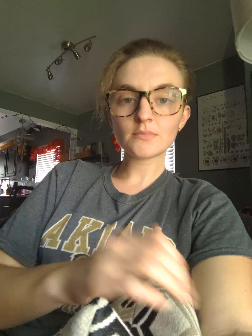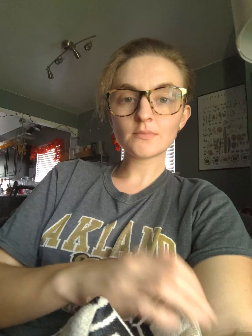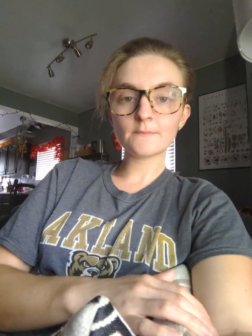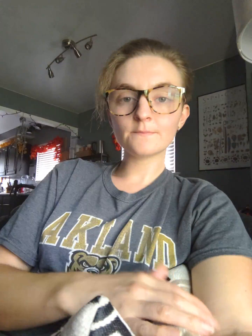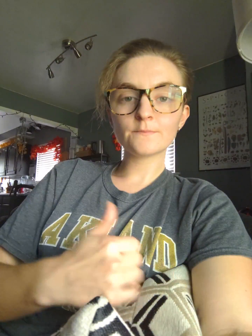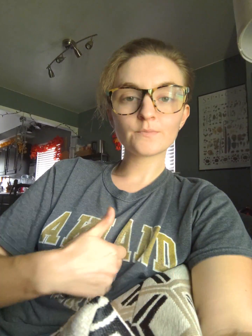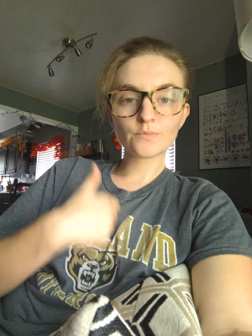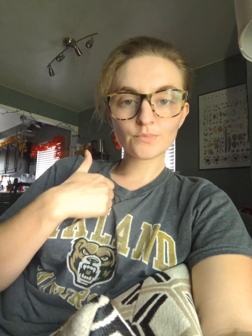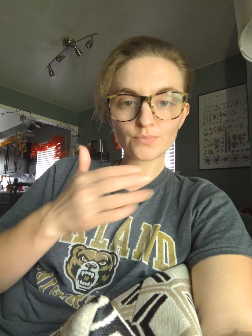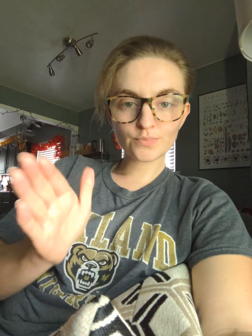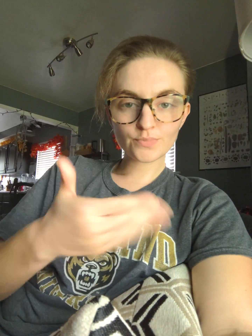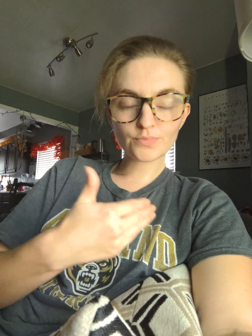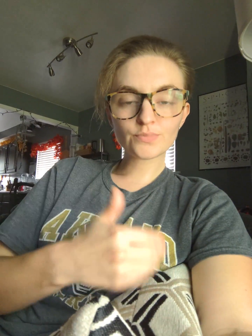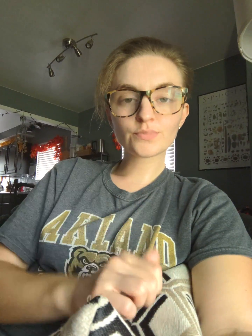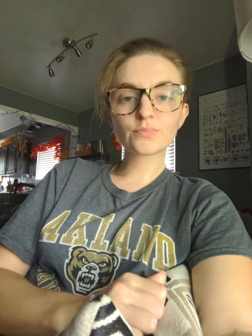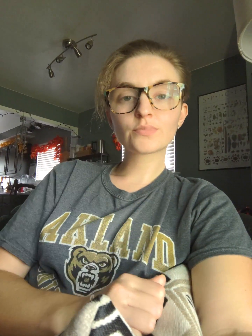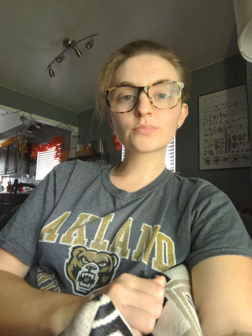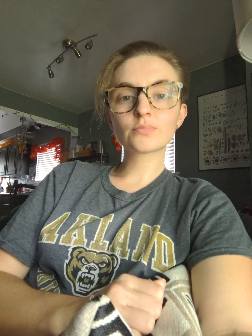living room